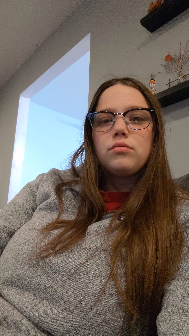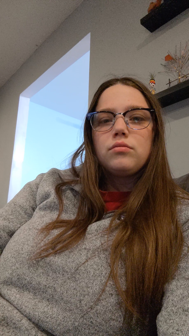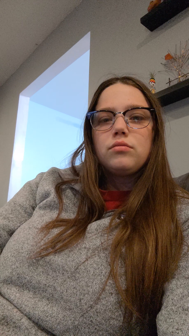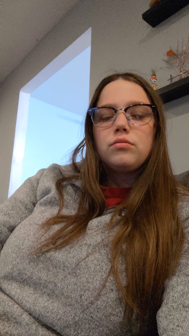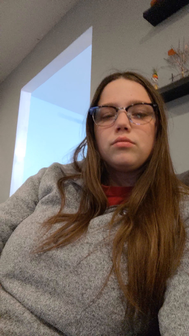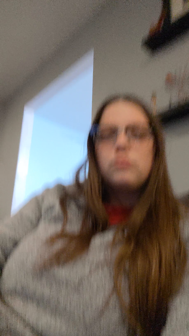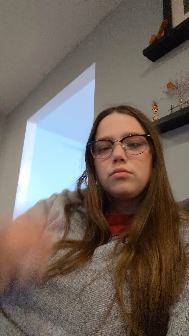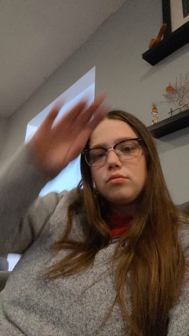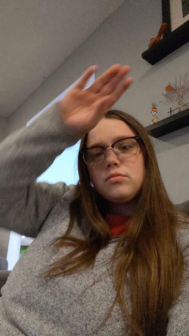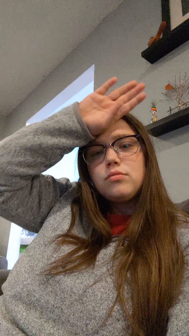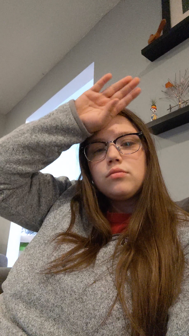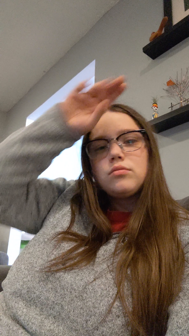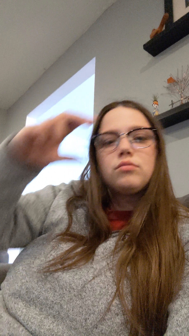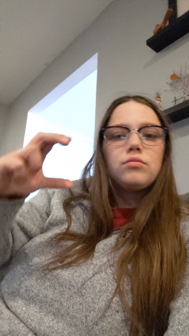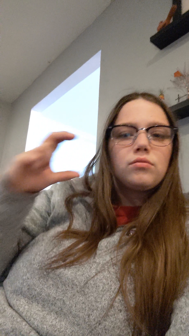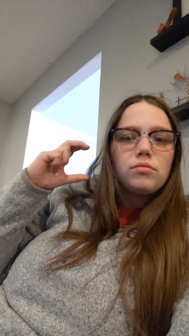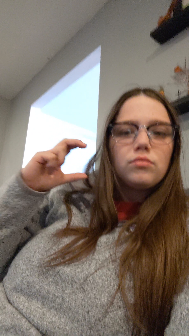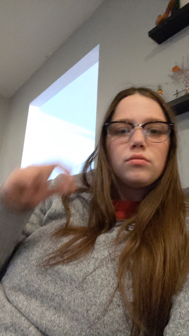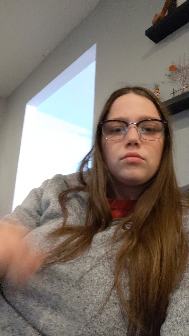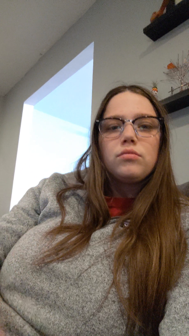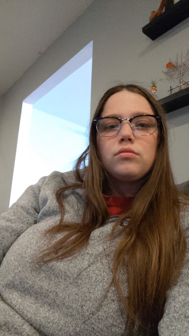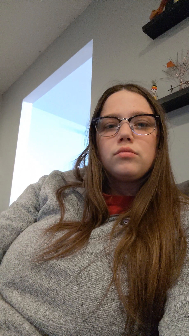fire truck